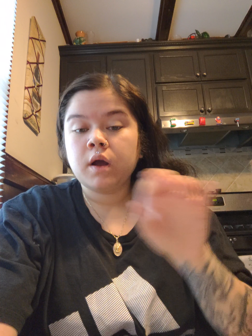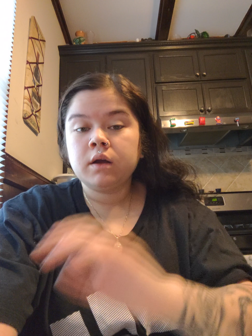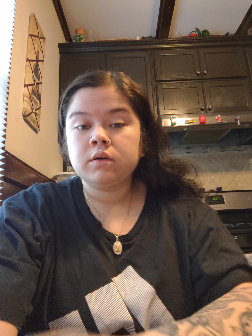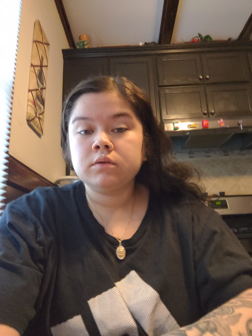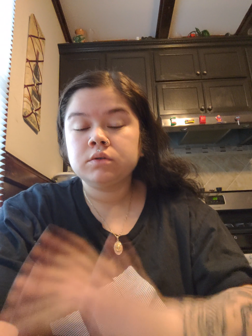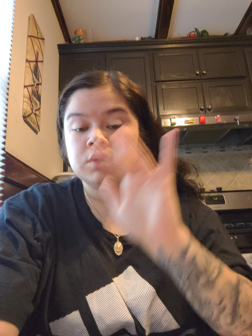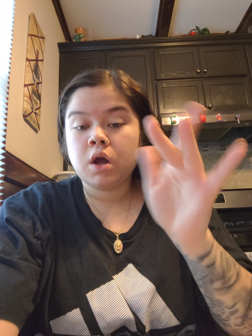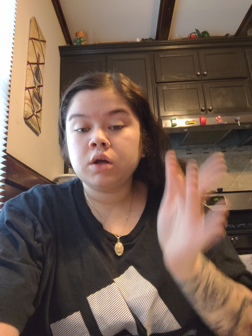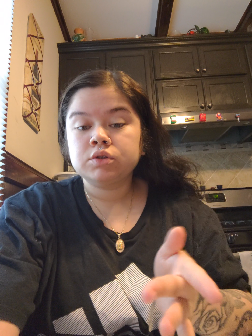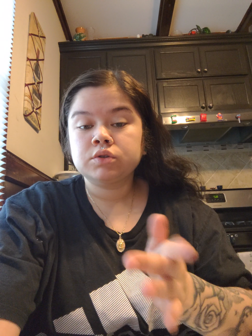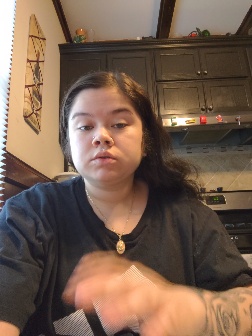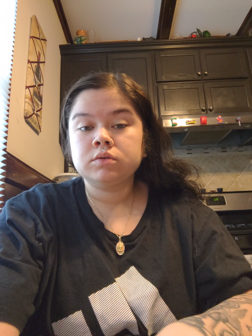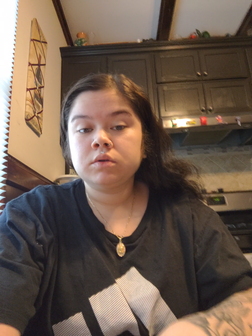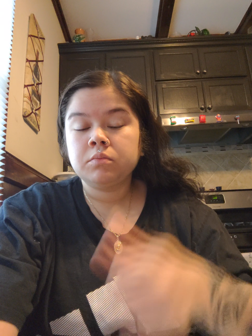touch